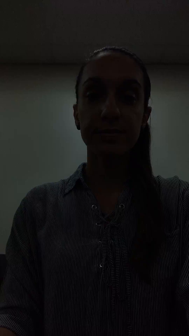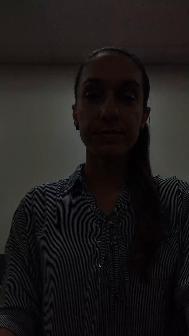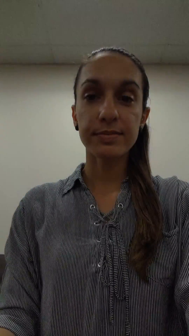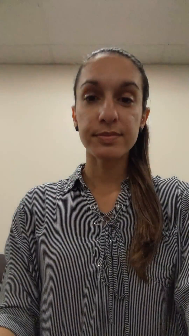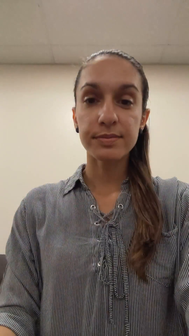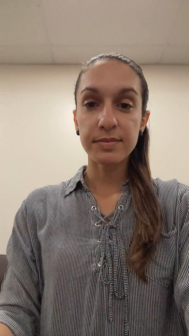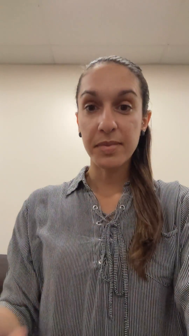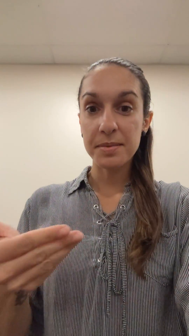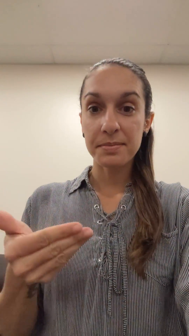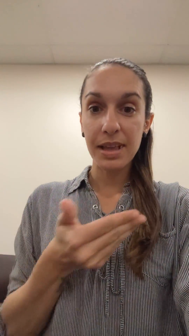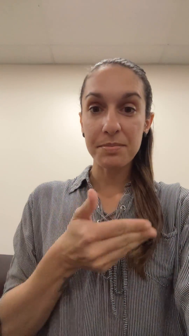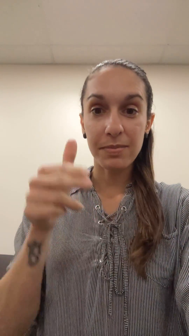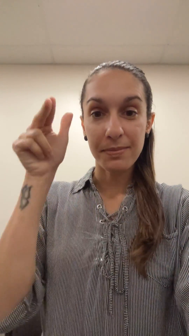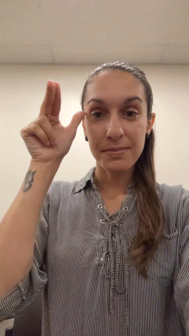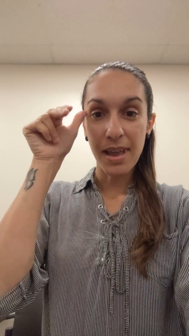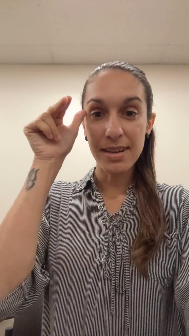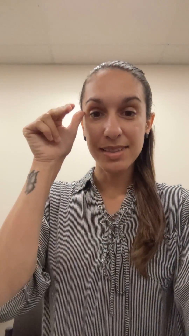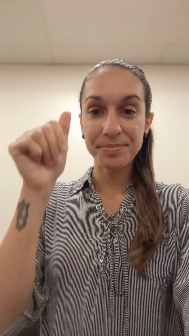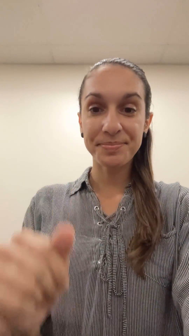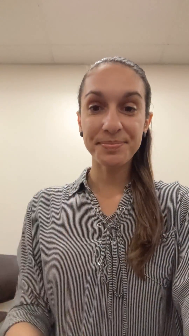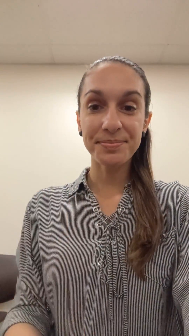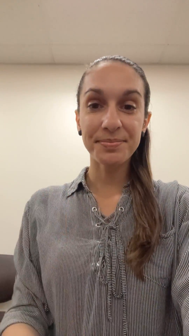pony